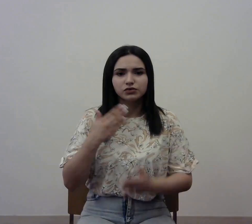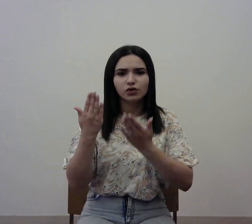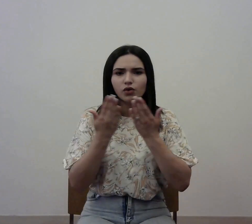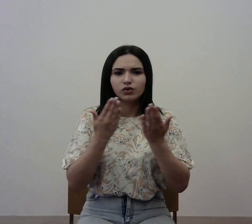oxumaq